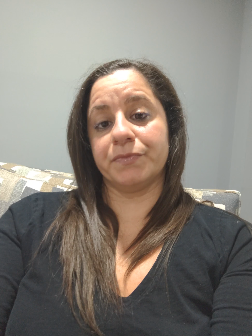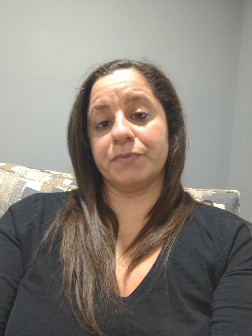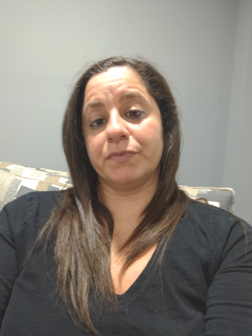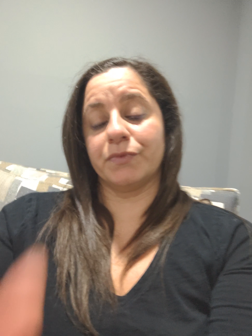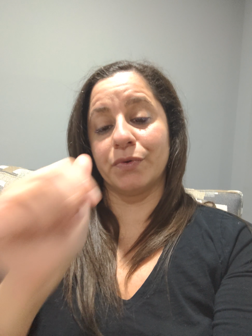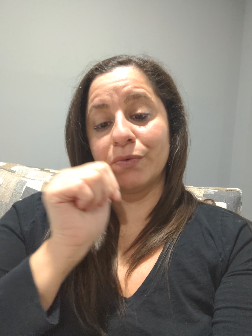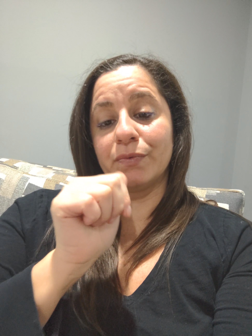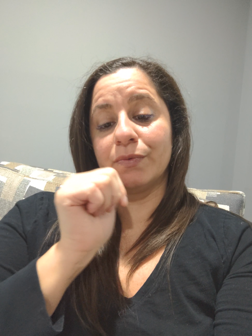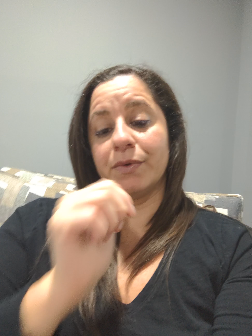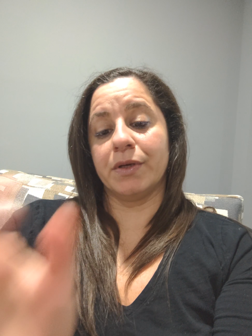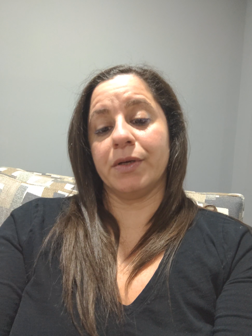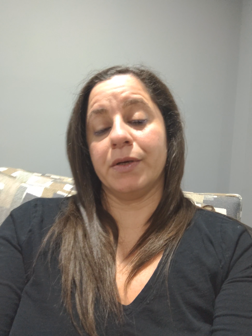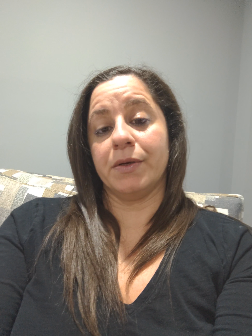girl